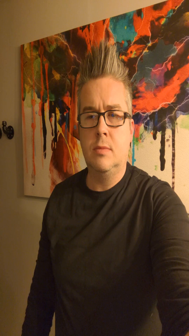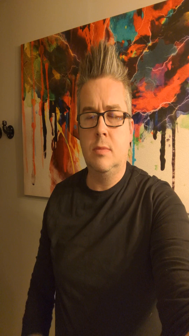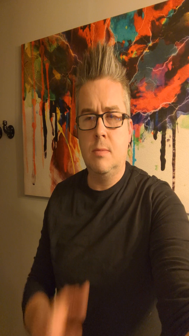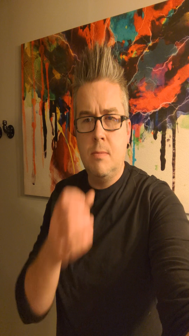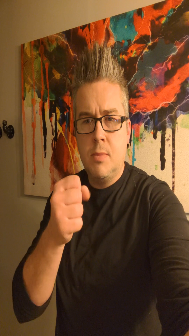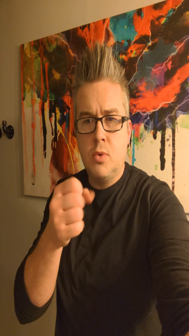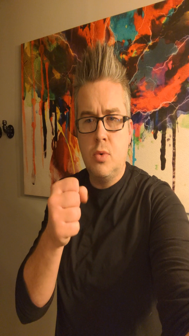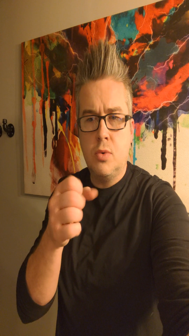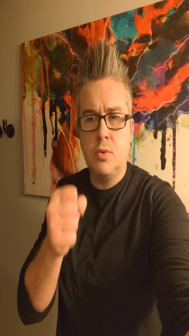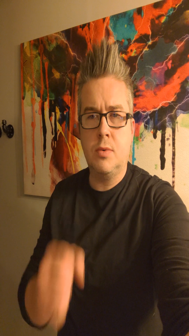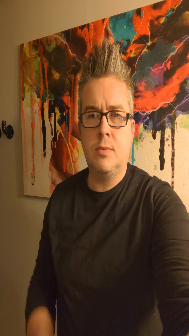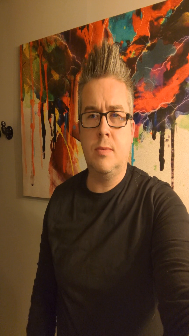milk